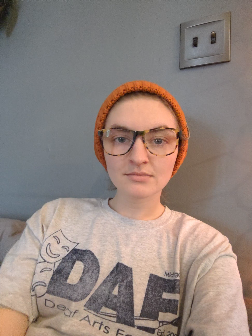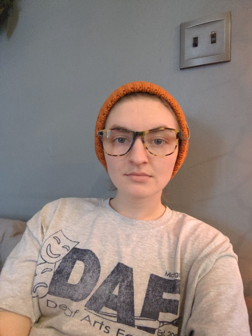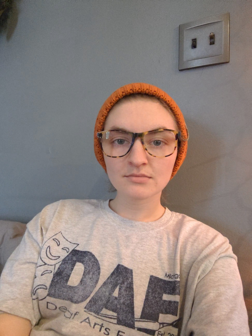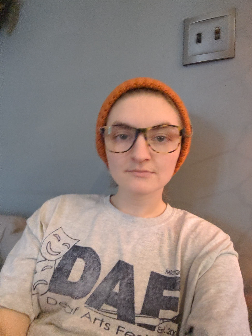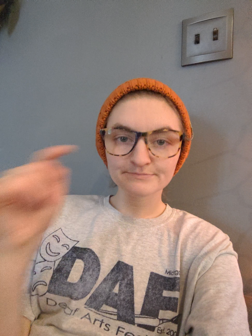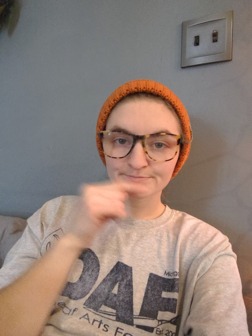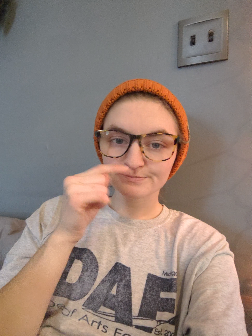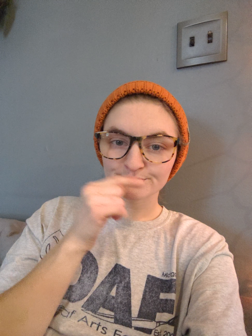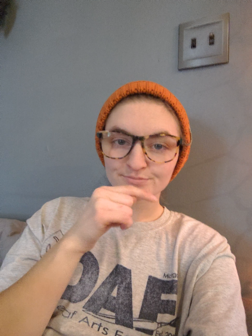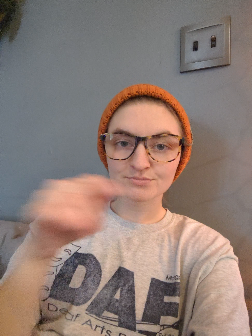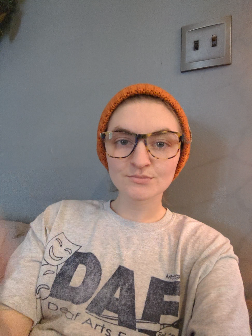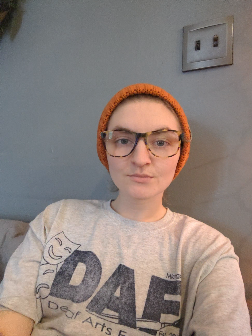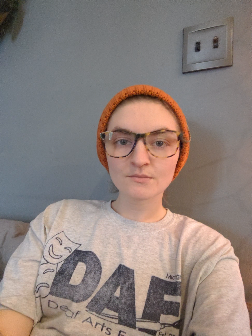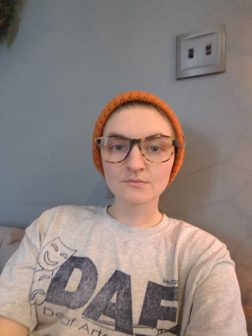toothbrush